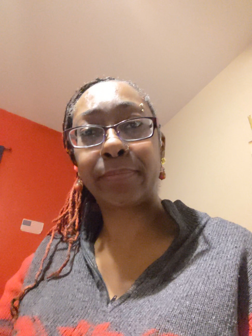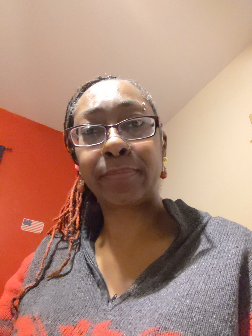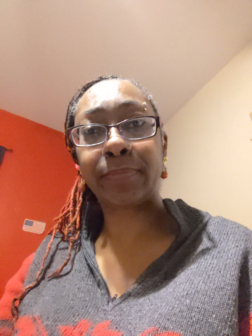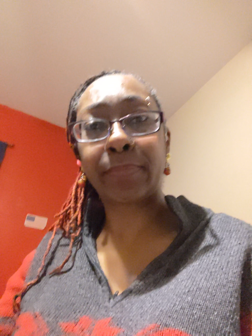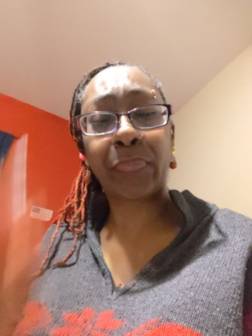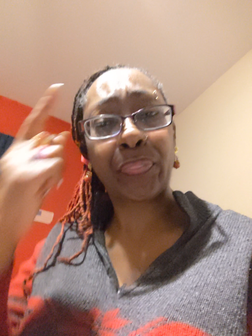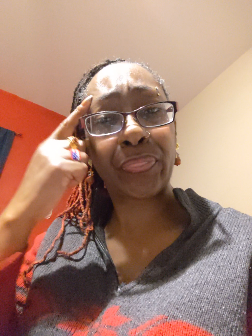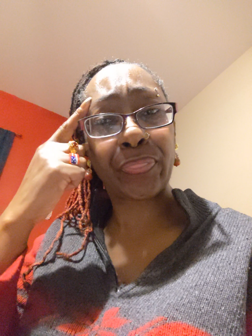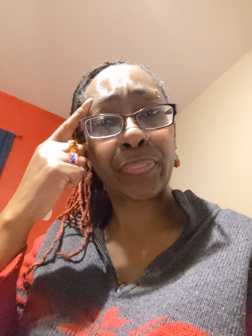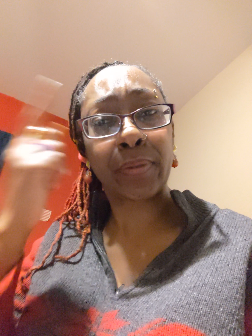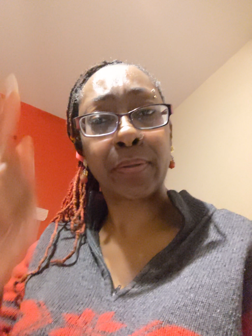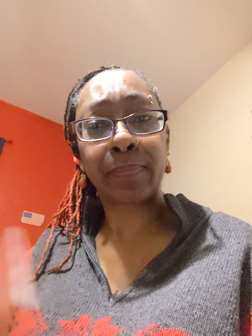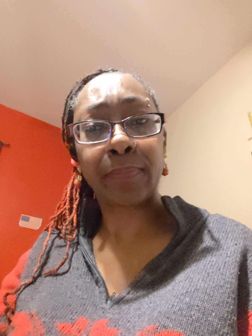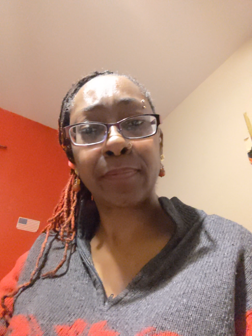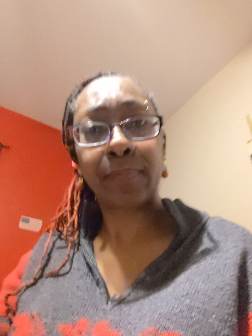think